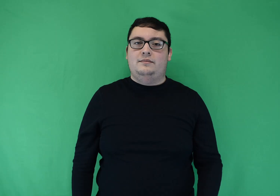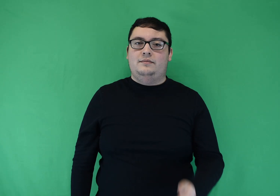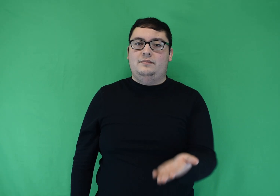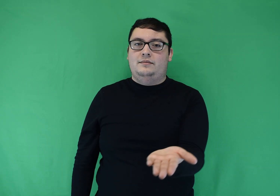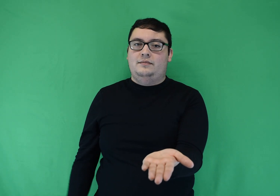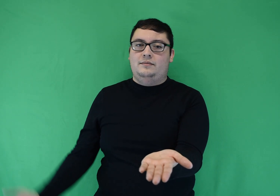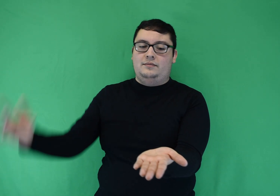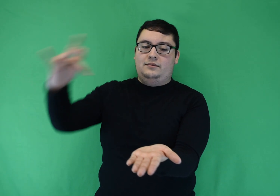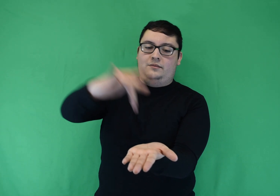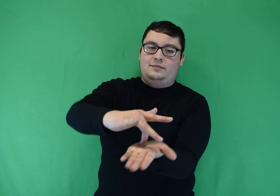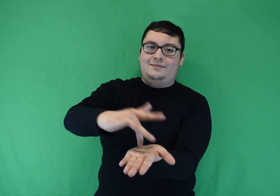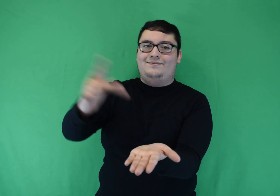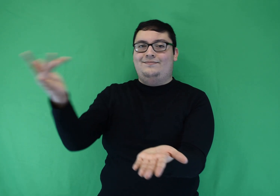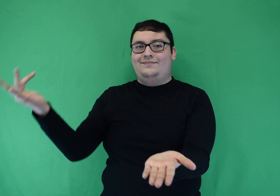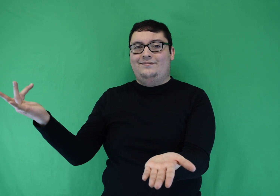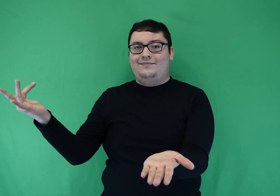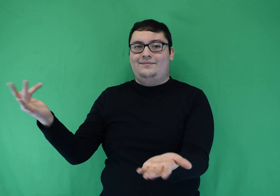gracias